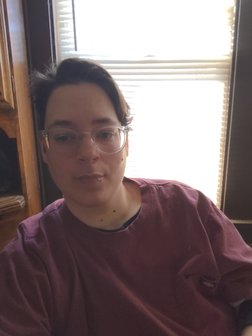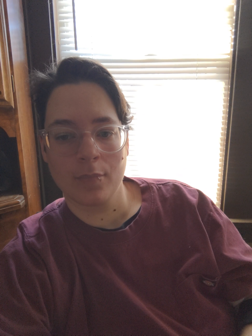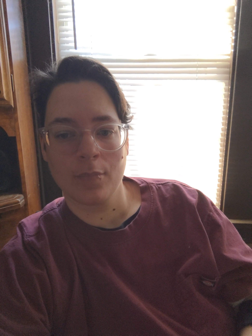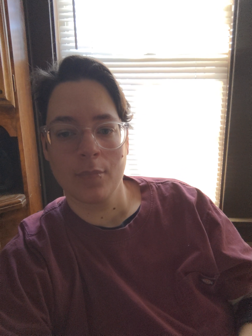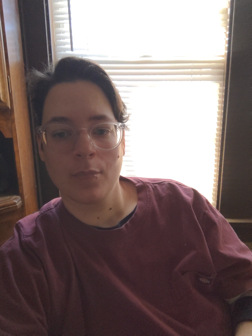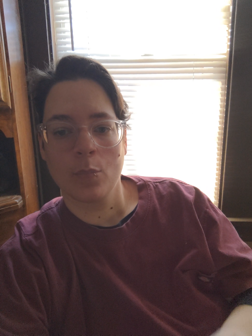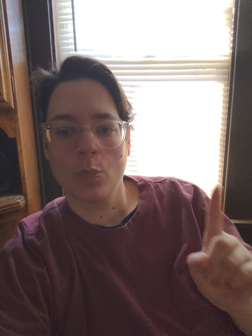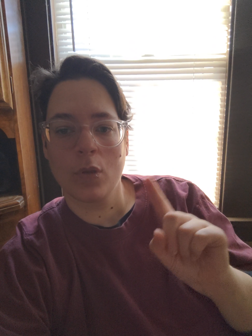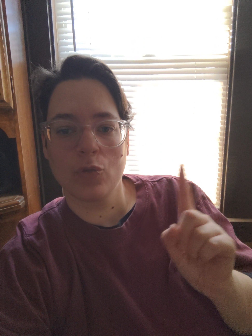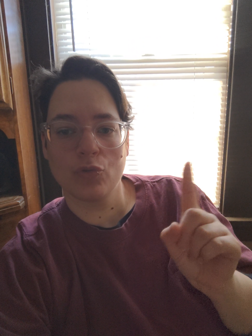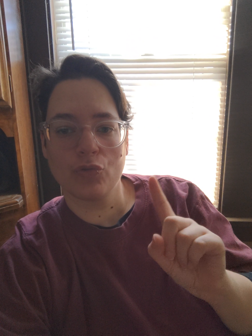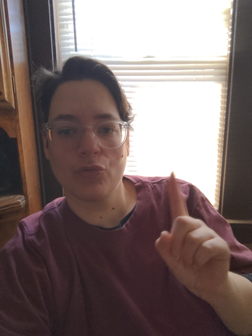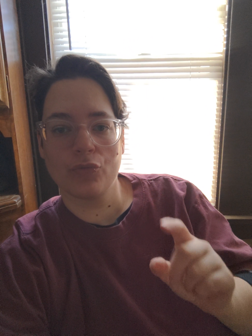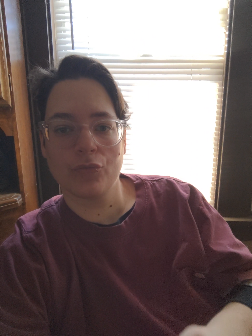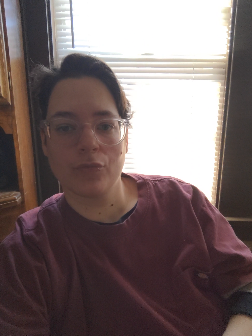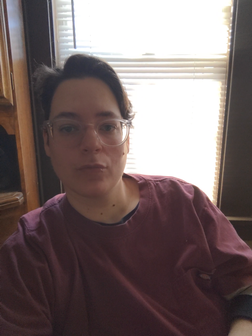where